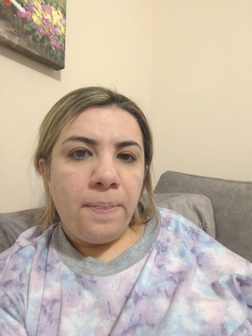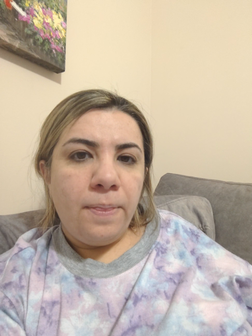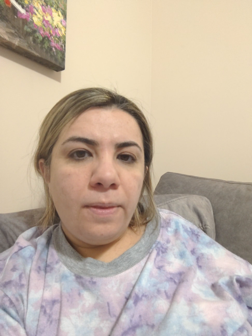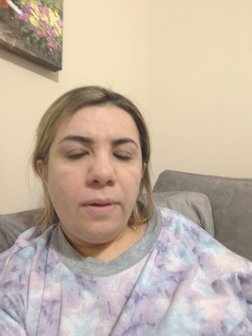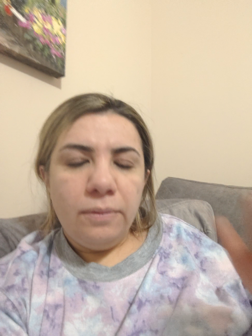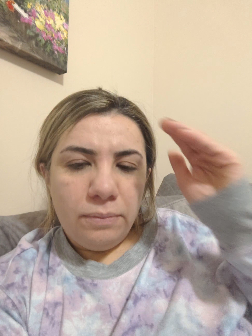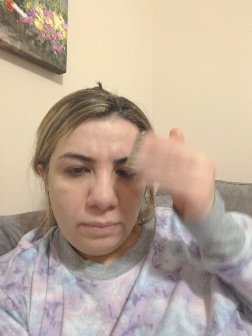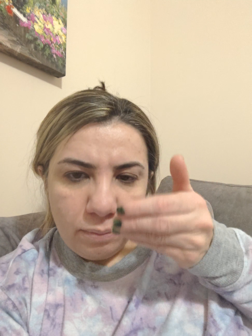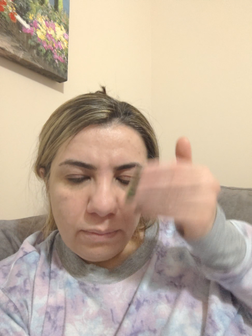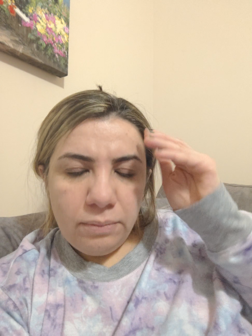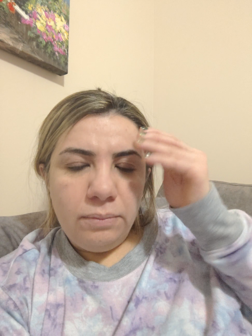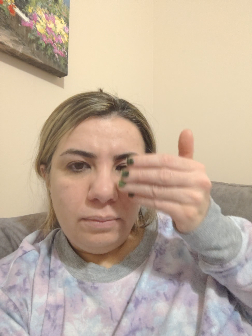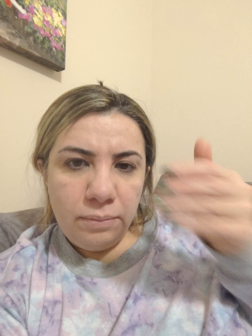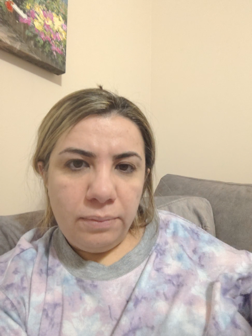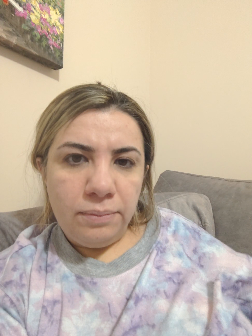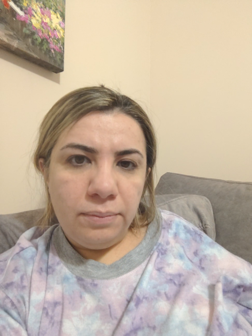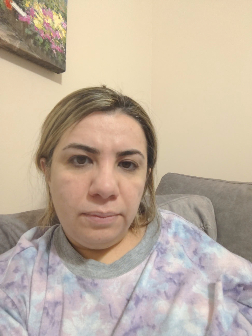sleepy